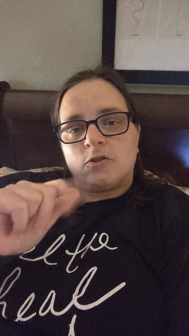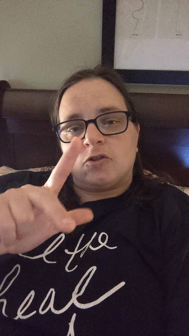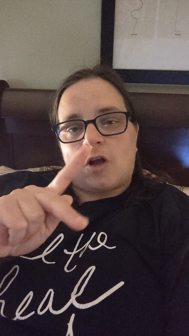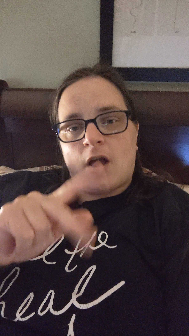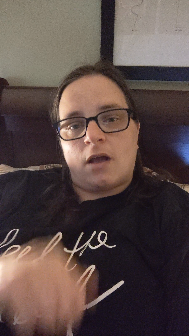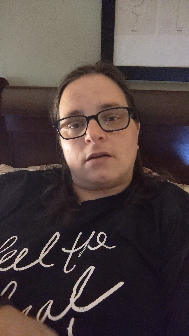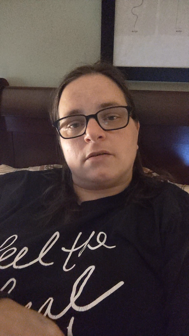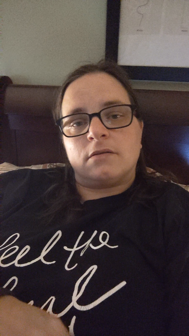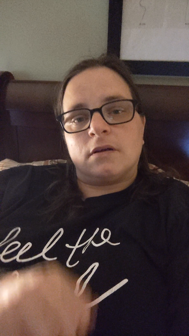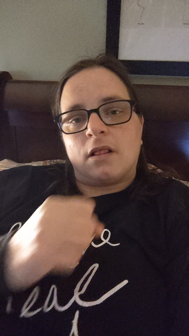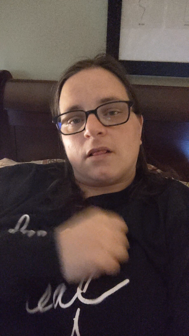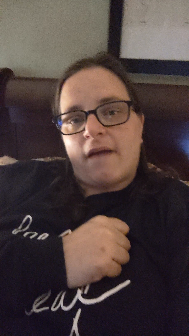love